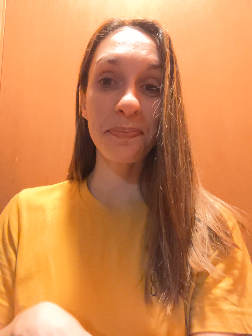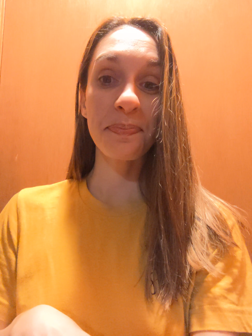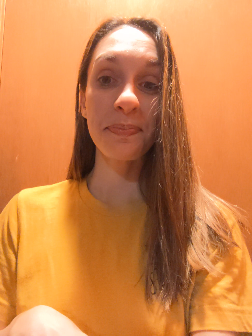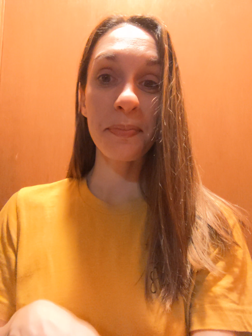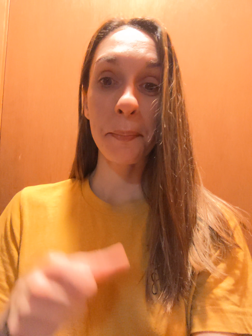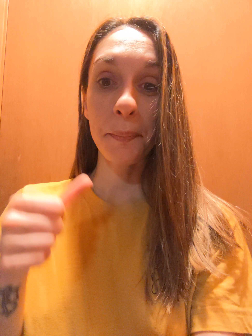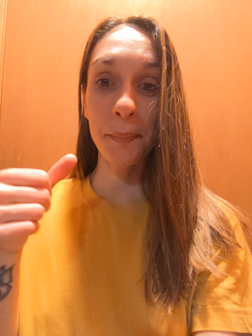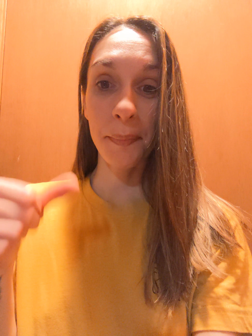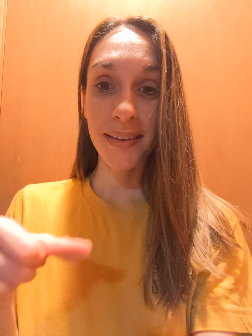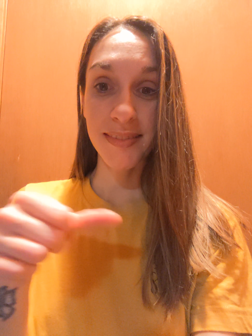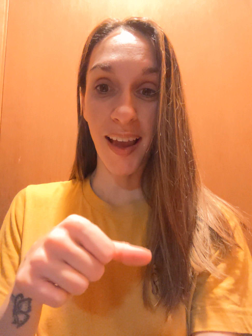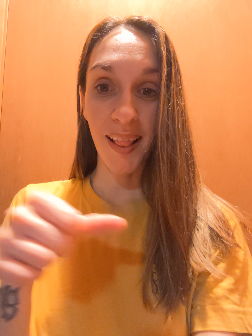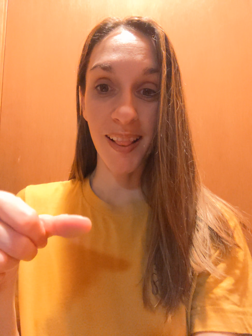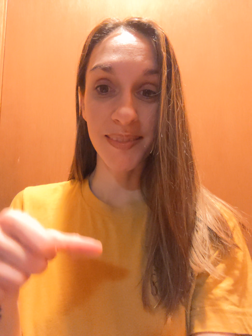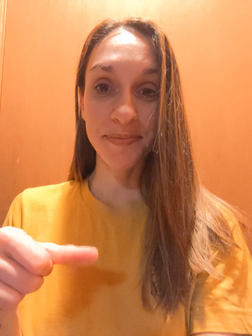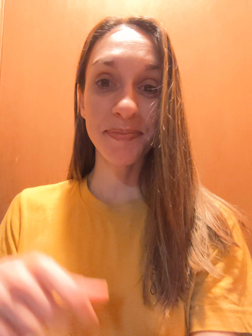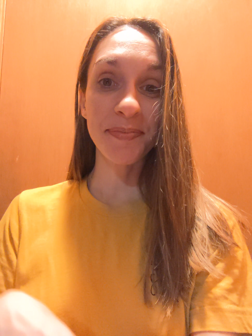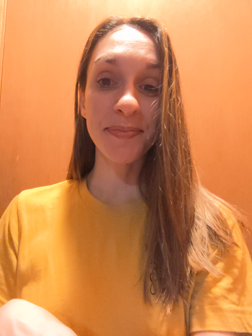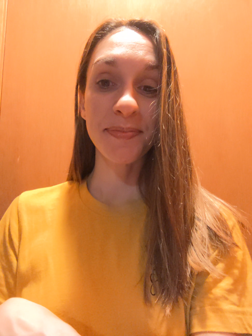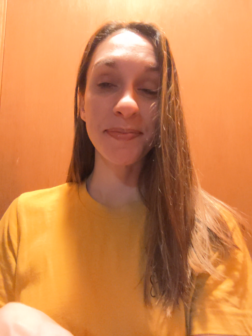puzzle